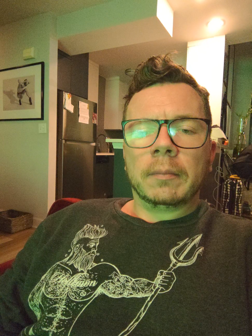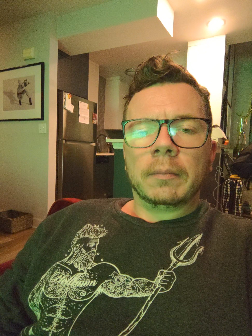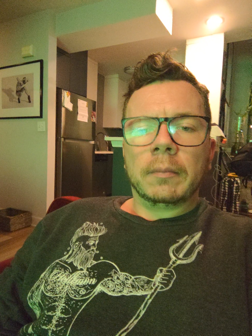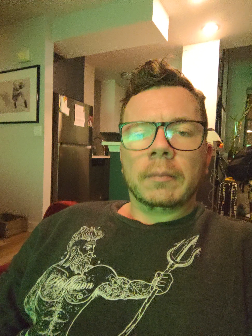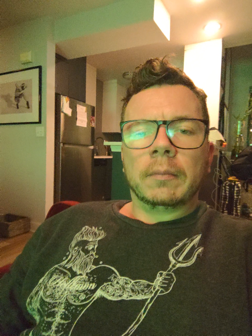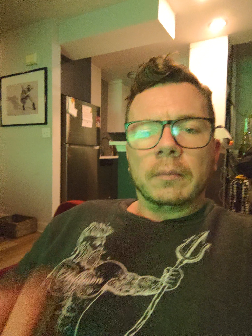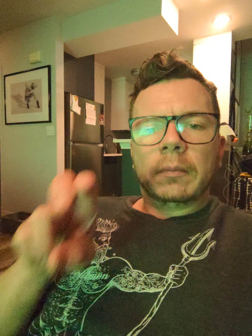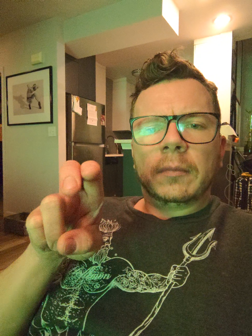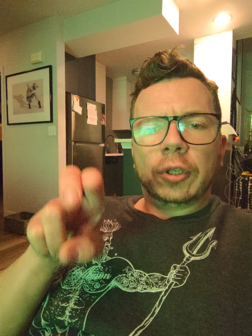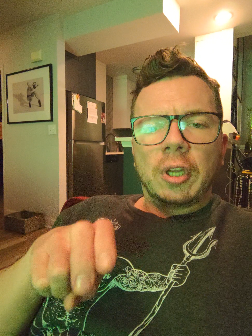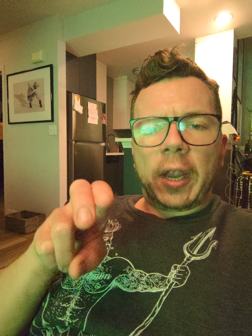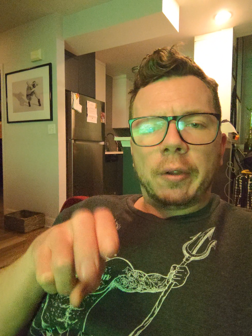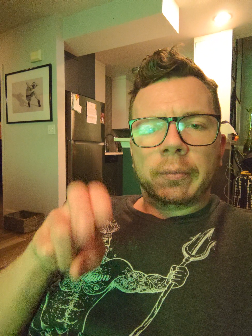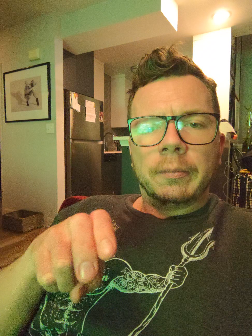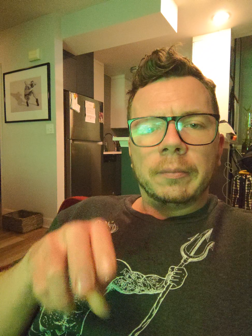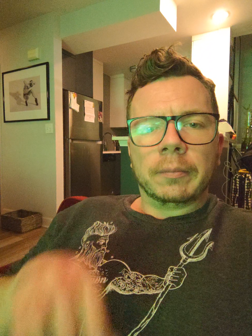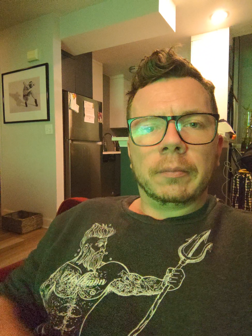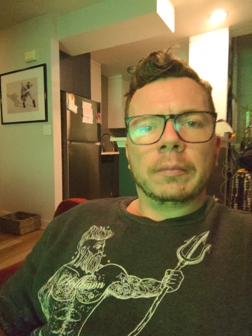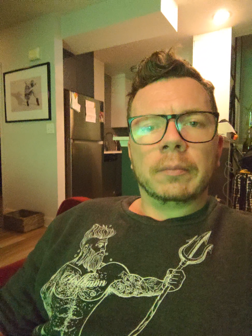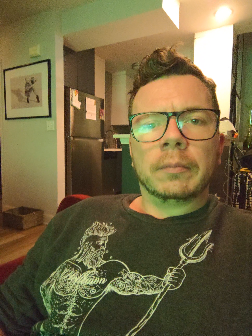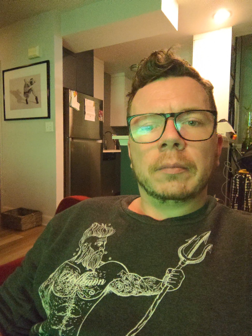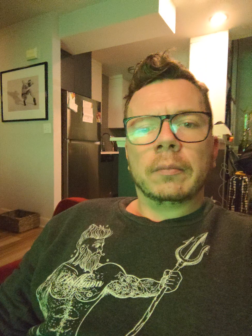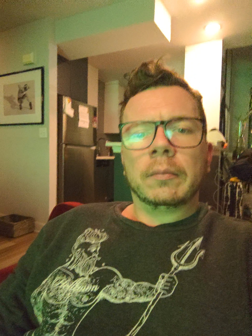chair